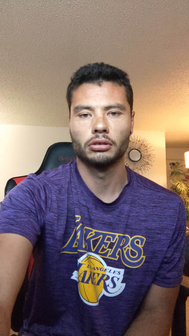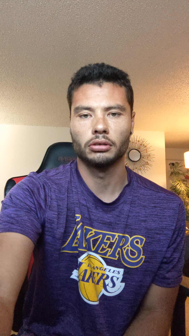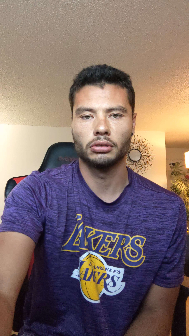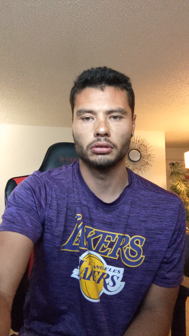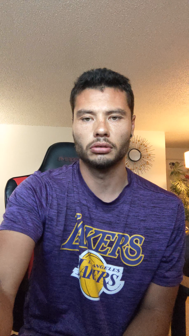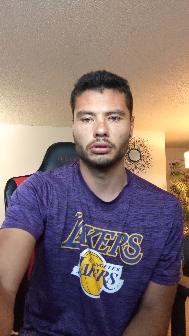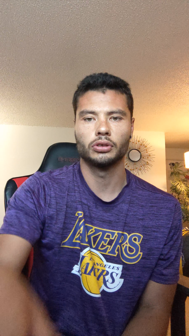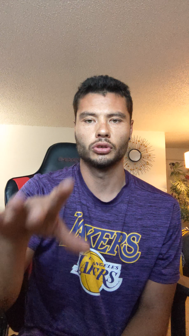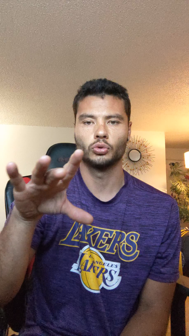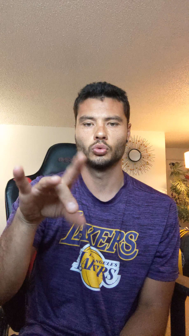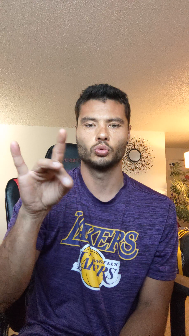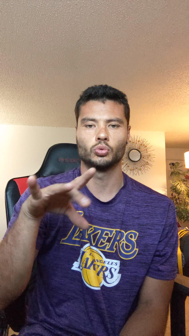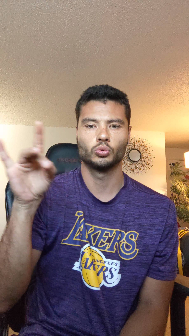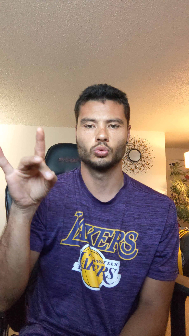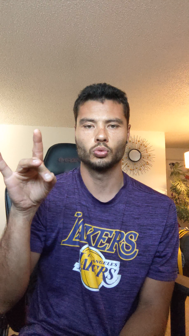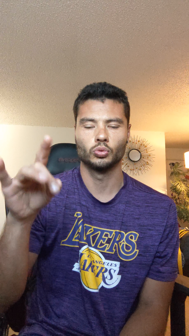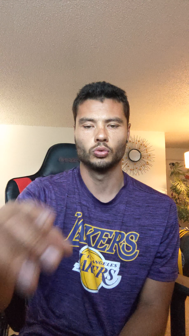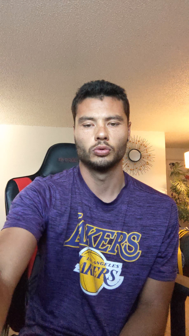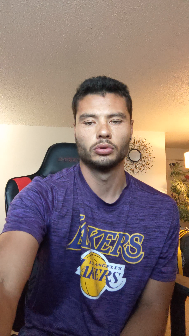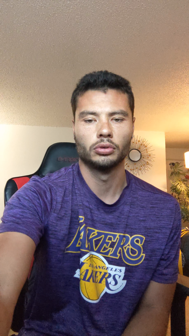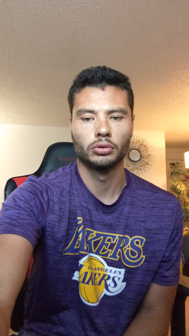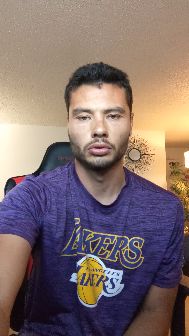choose